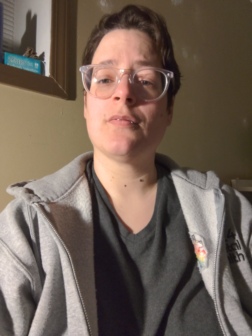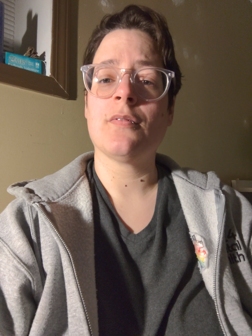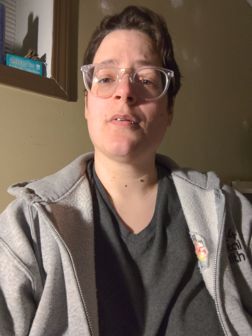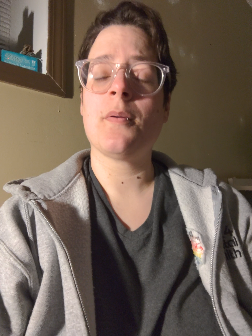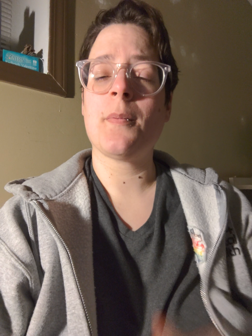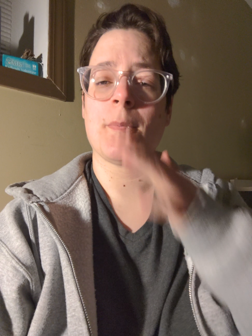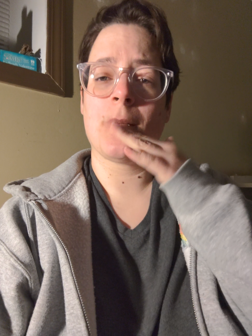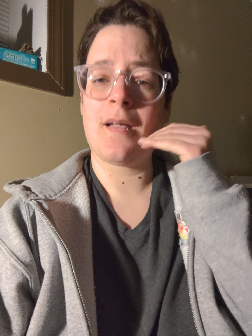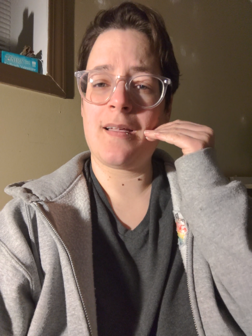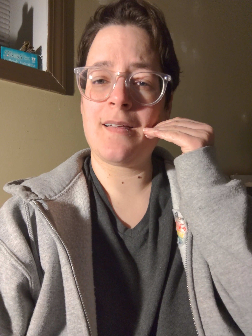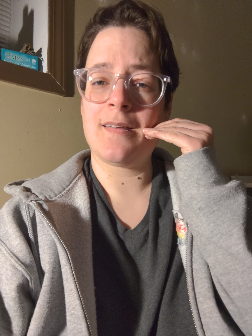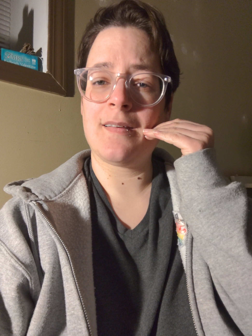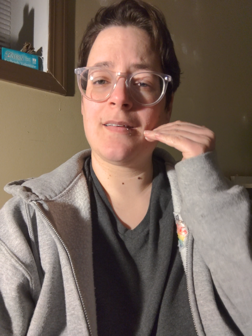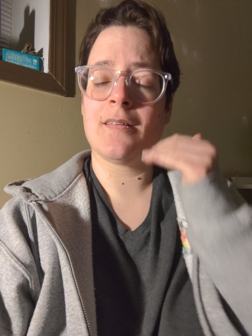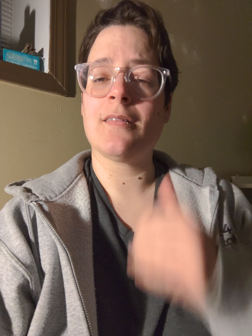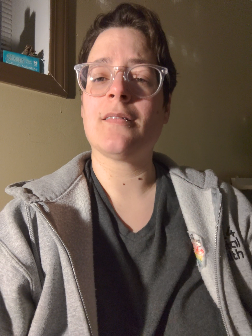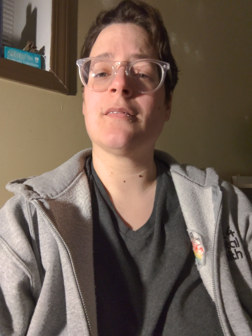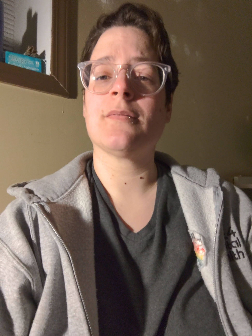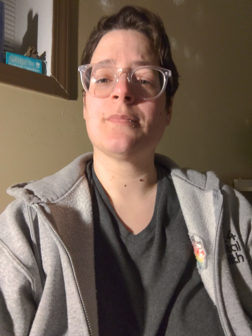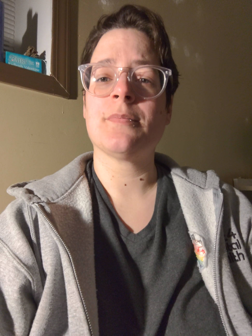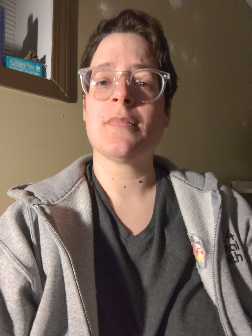smile